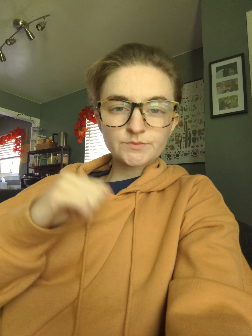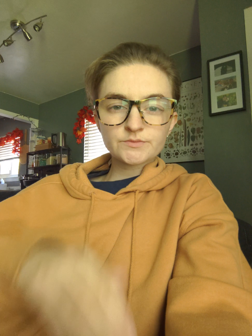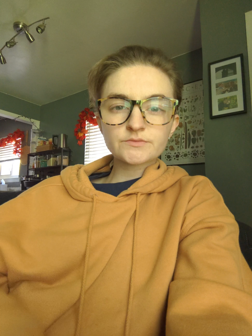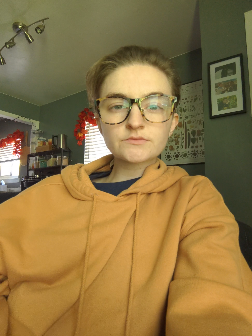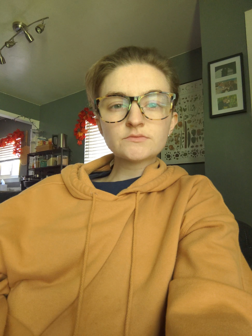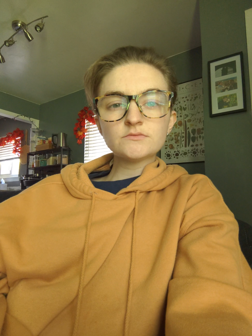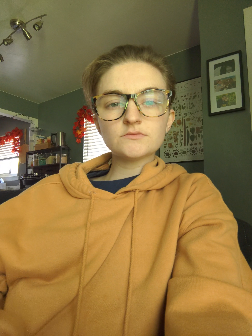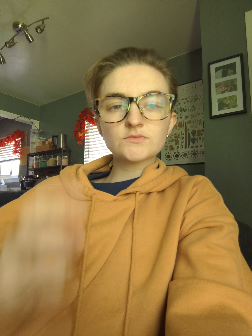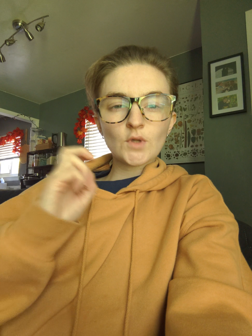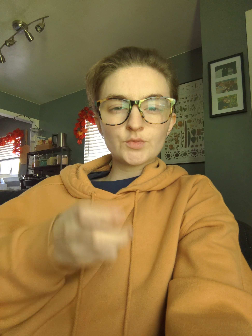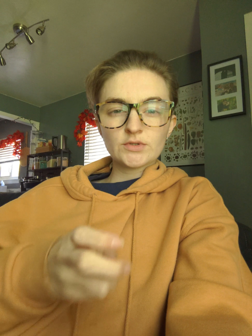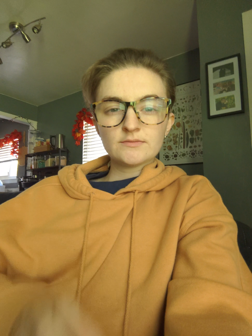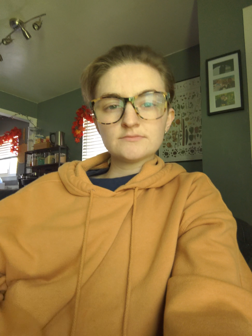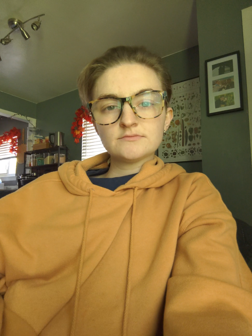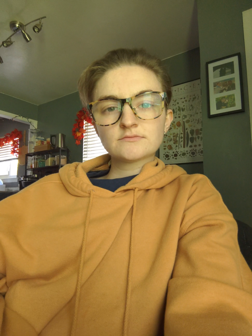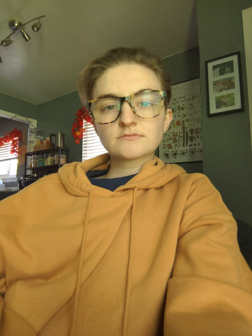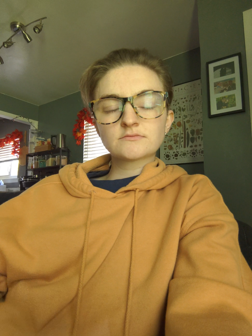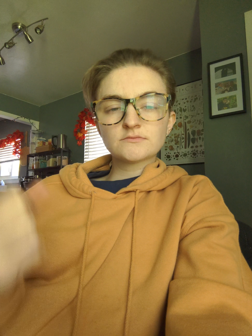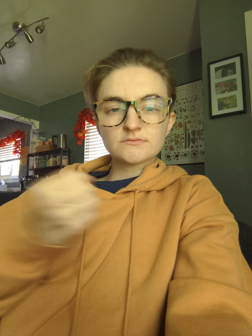hard